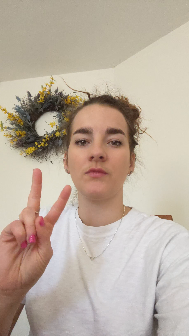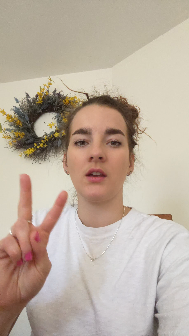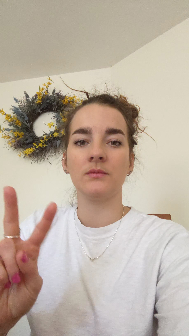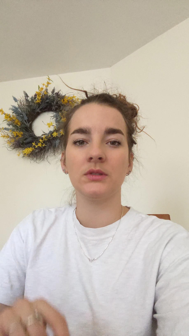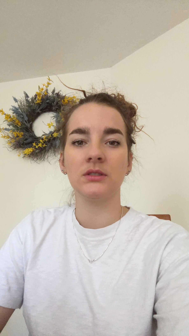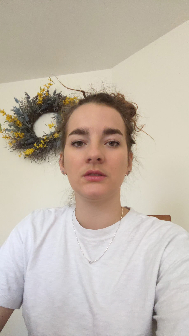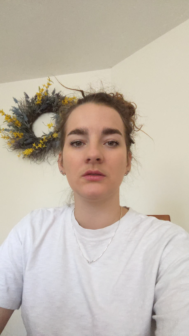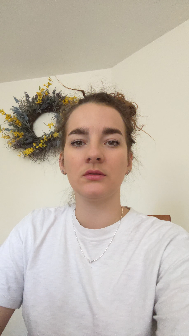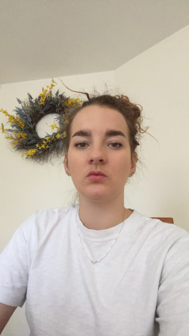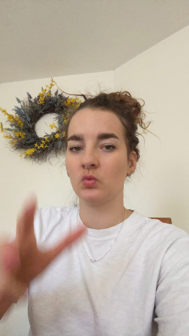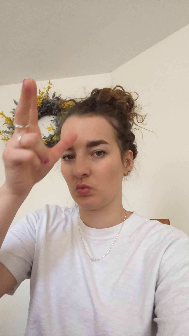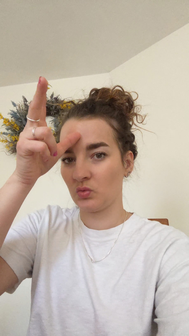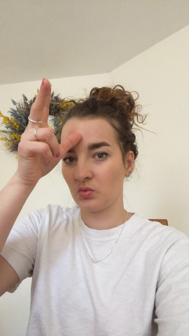rooster